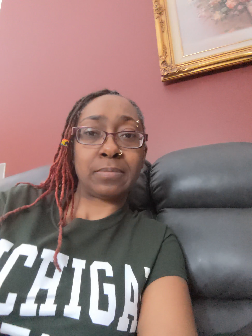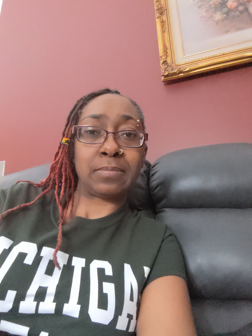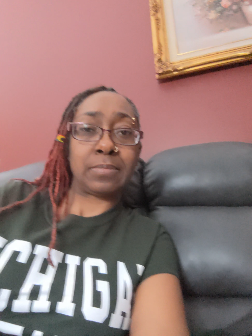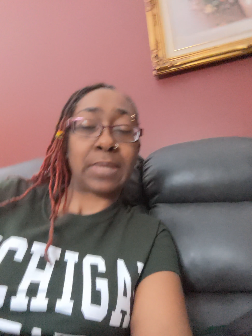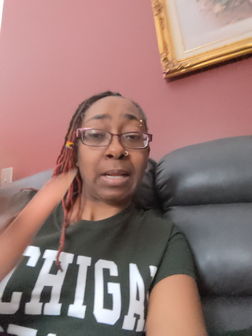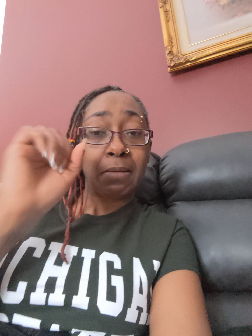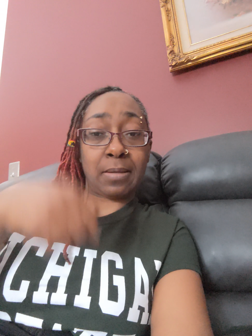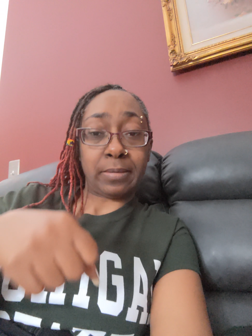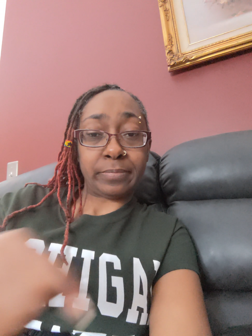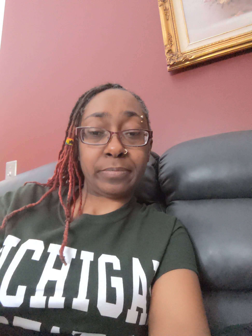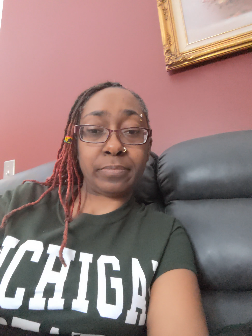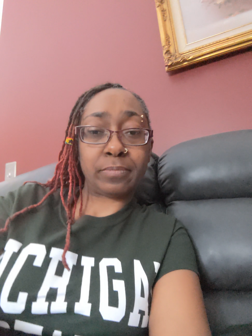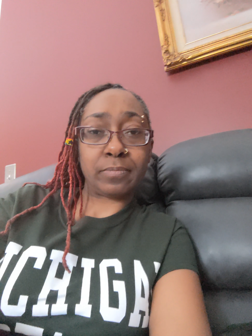can